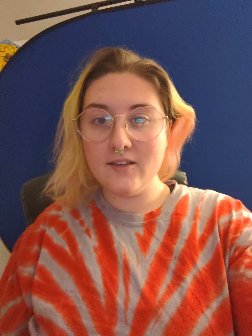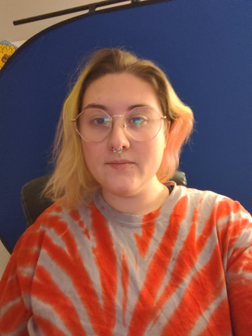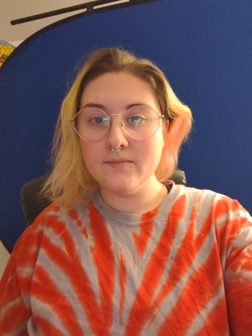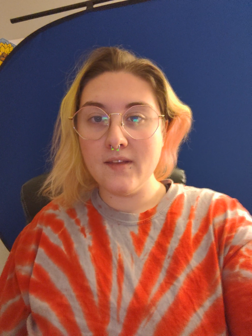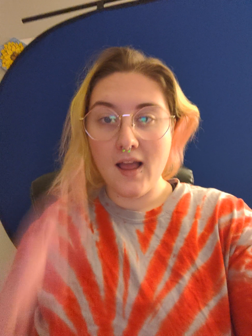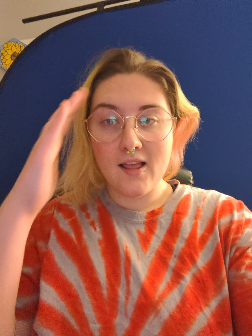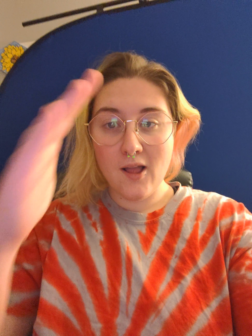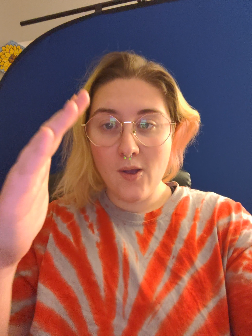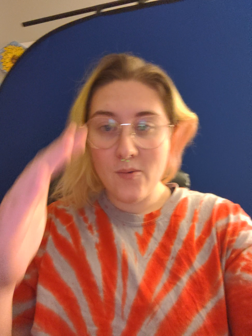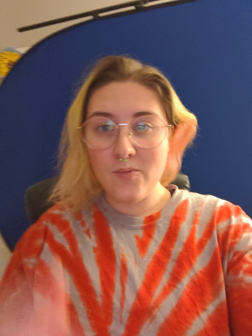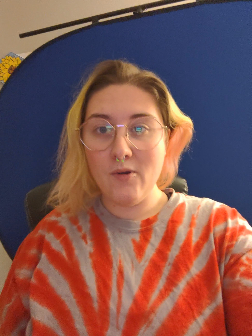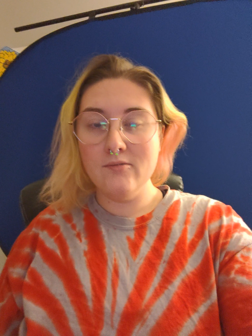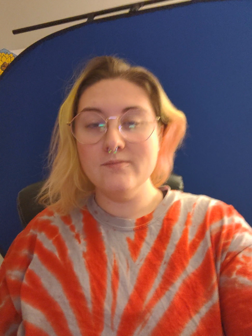hello